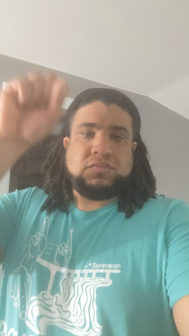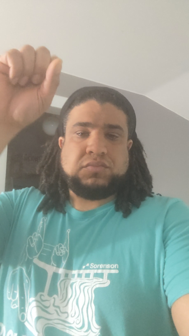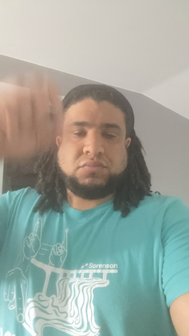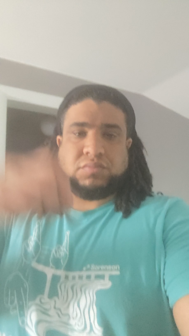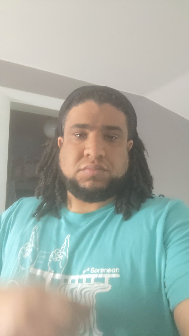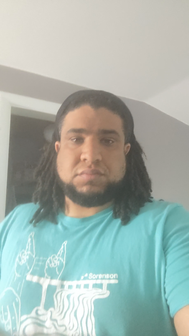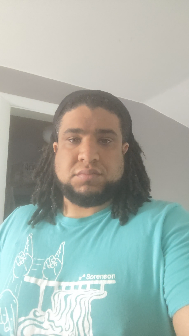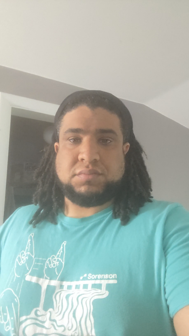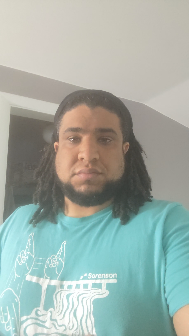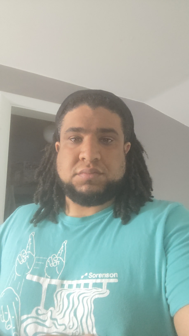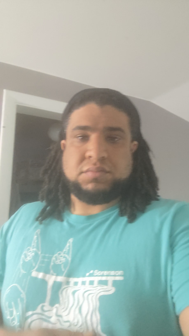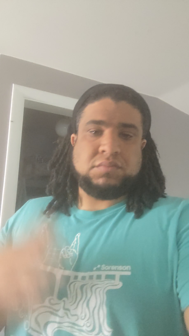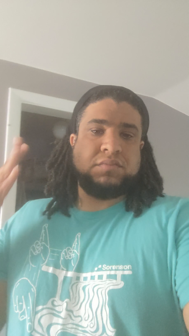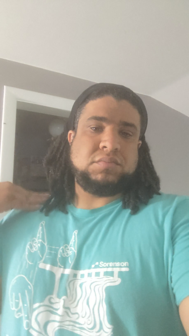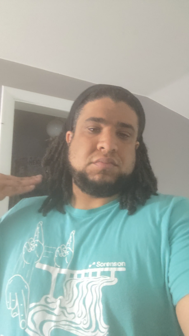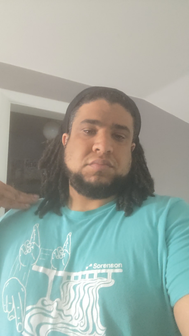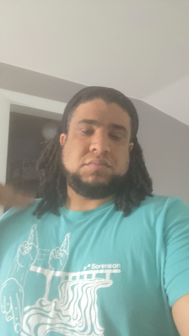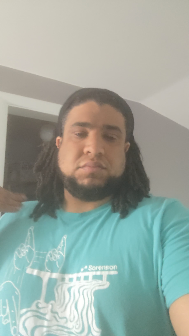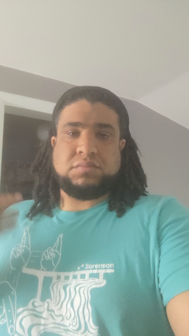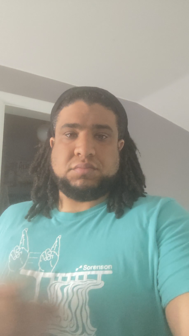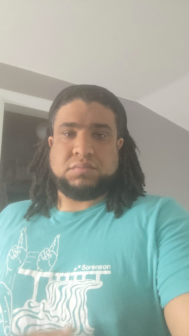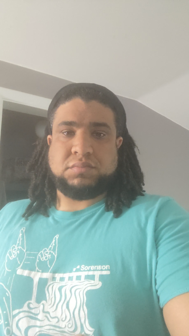shoulder